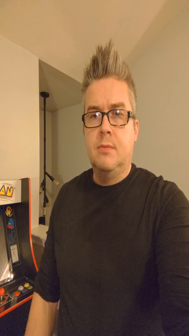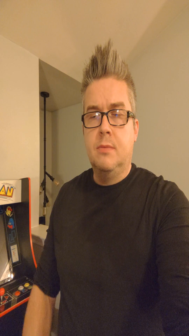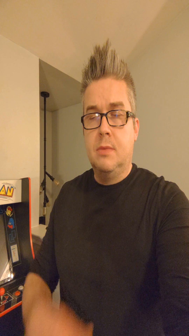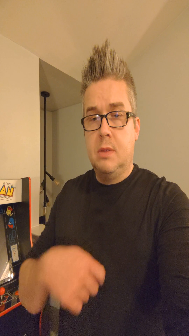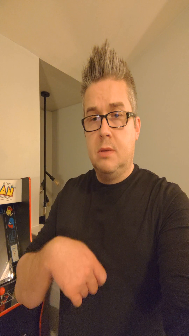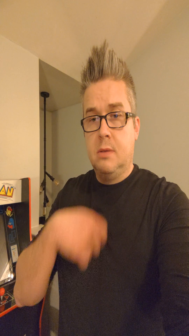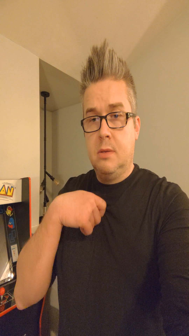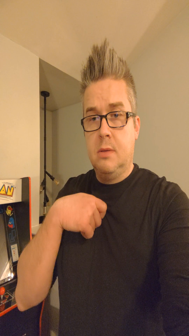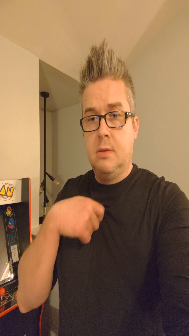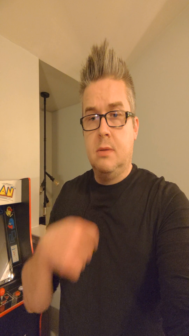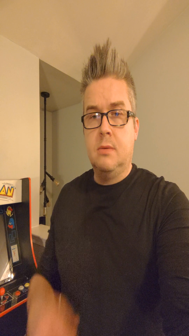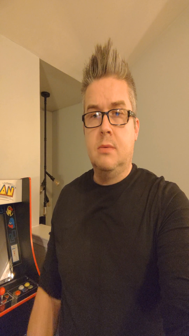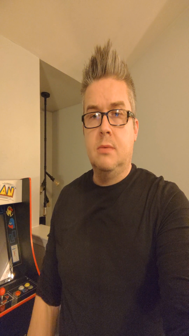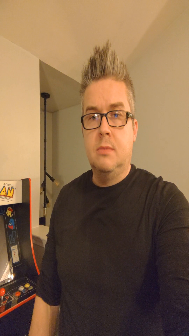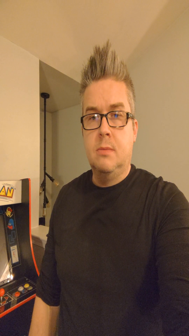zipper